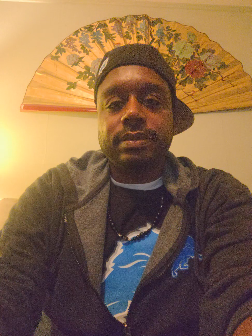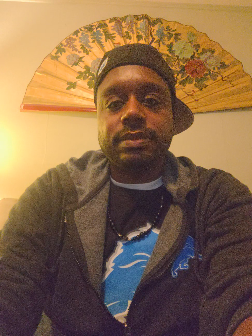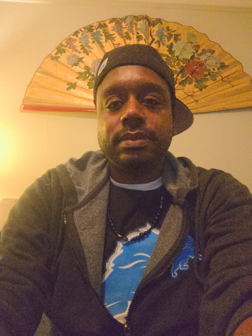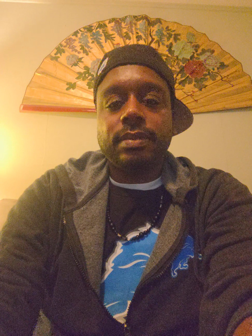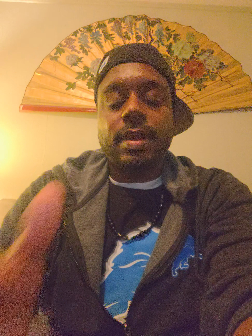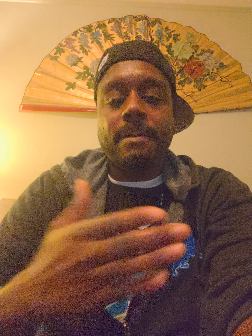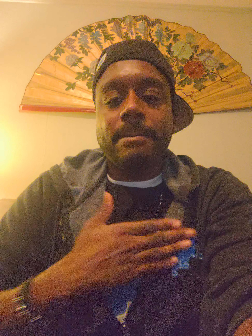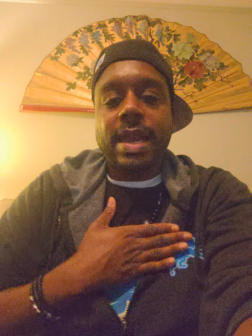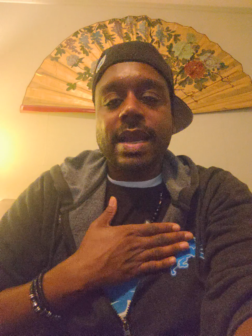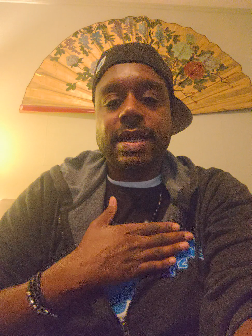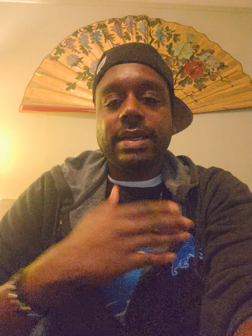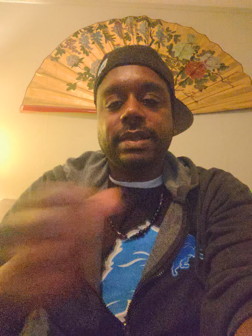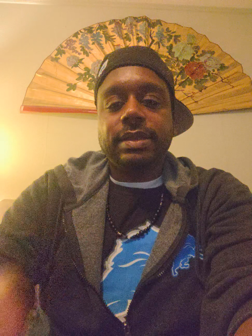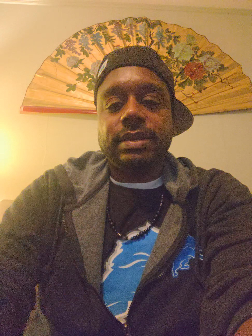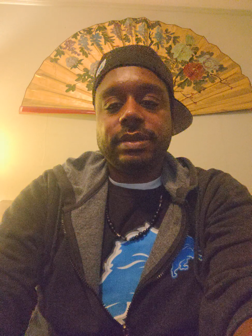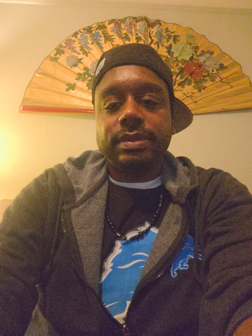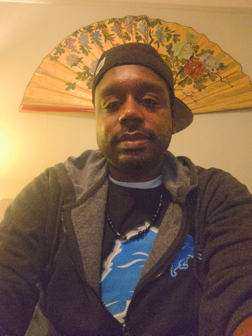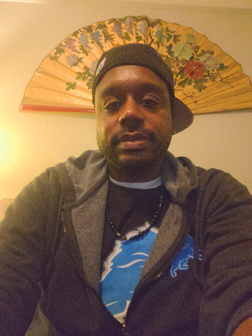my